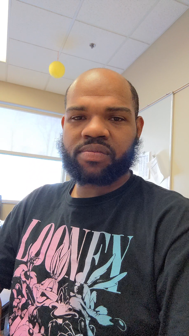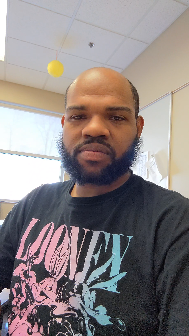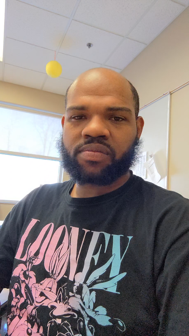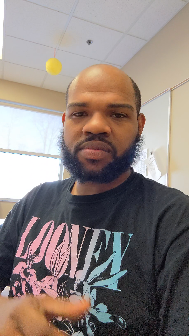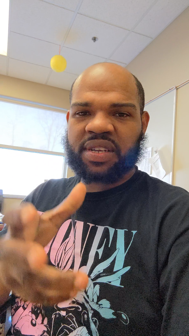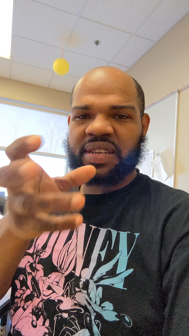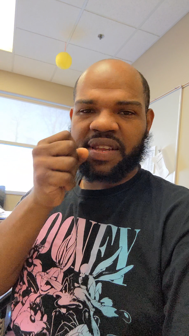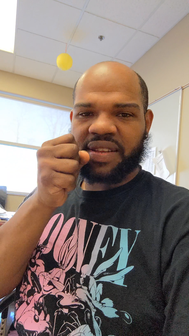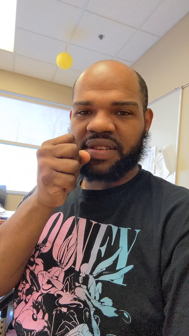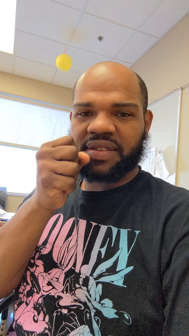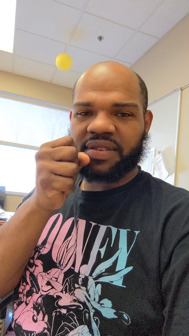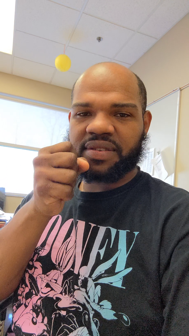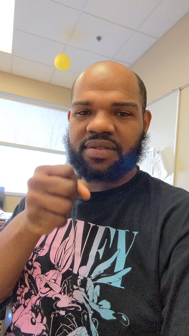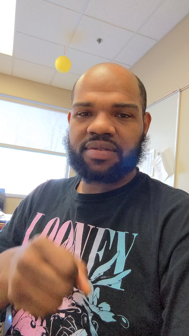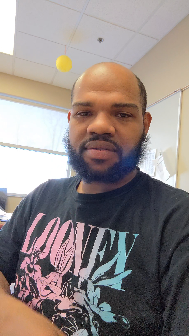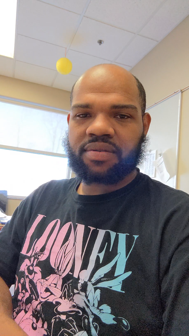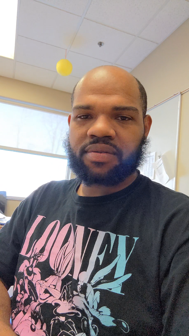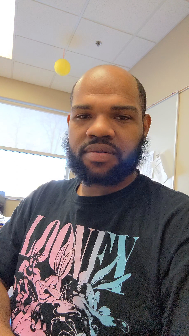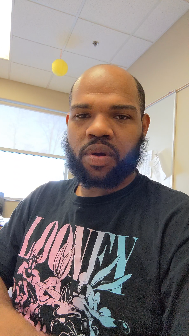get